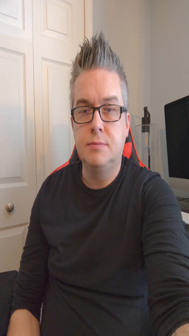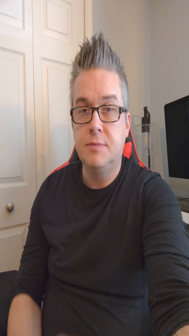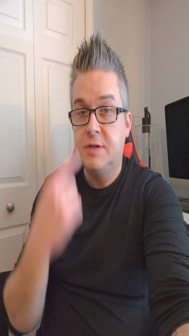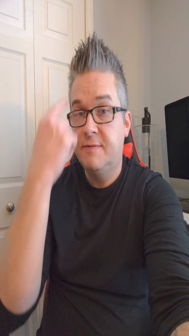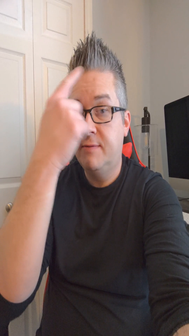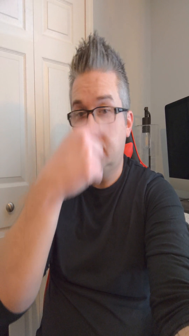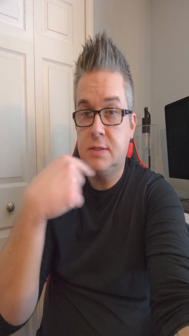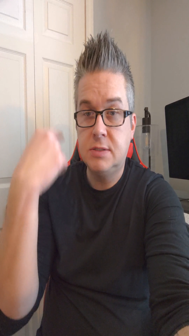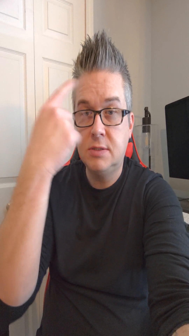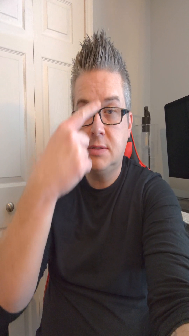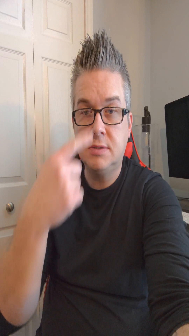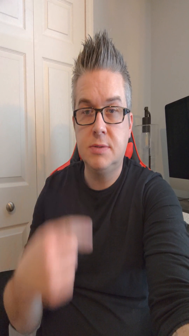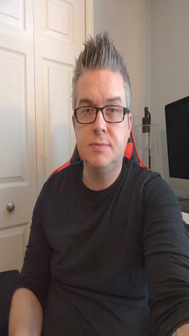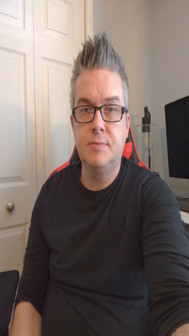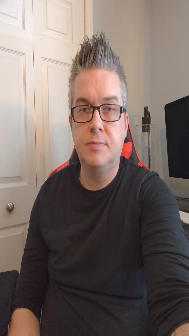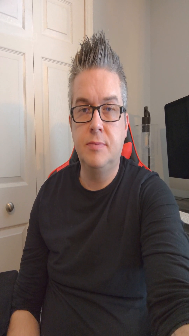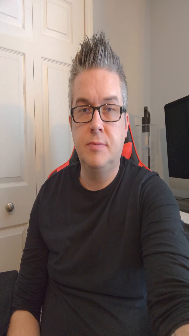face